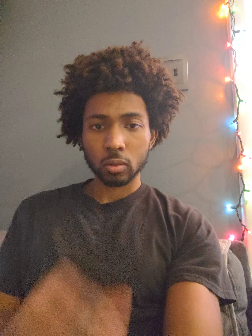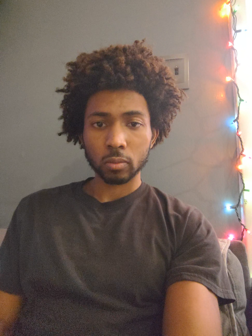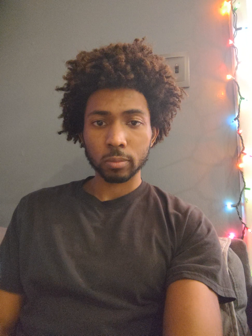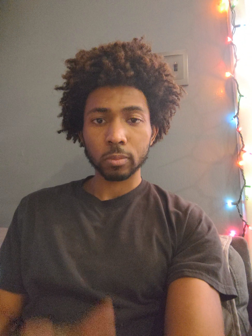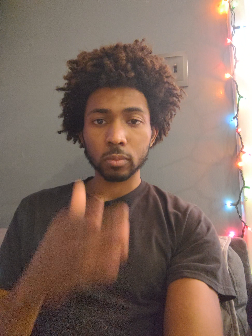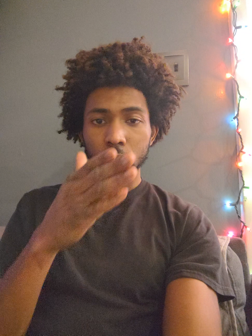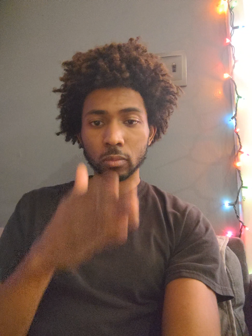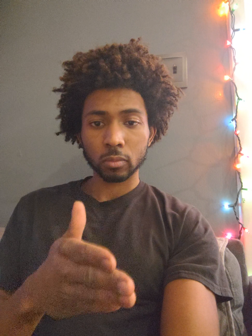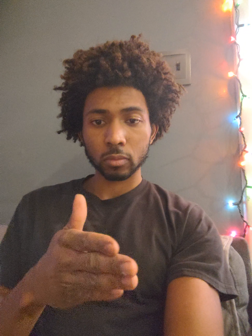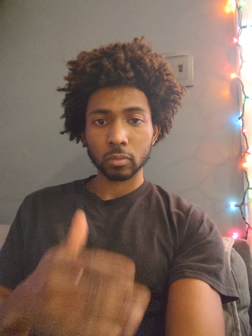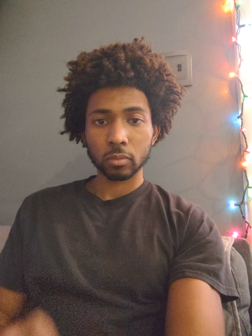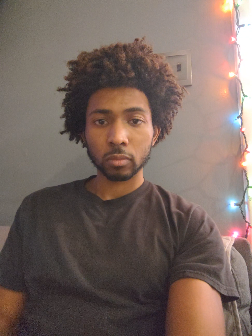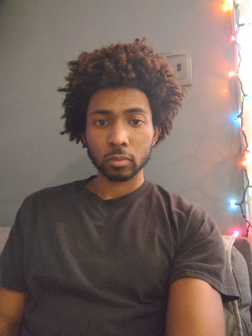person